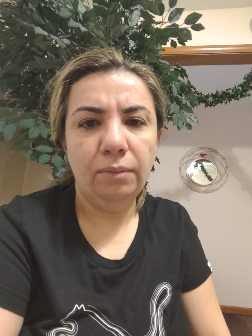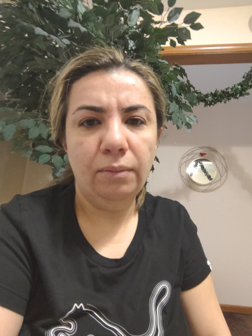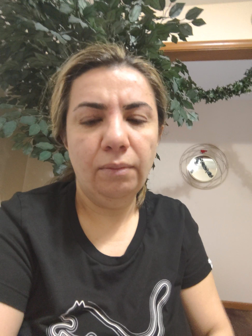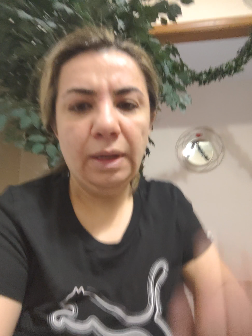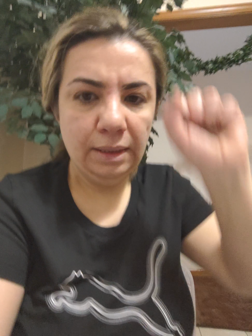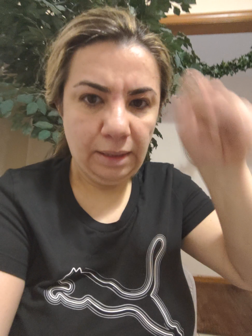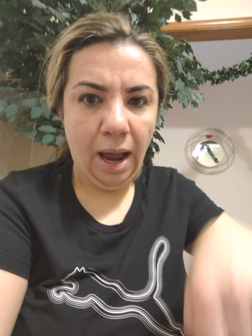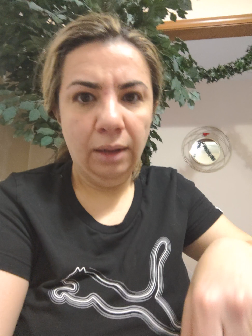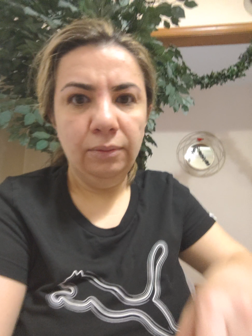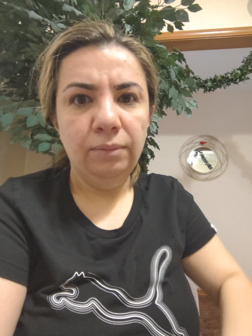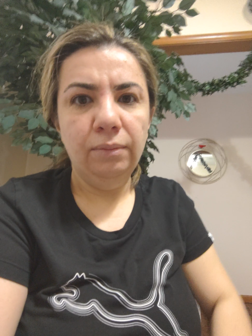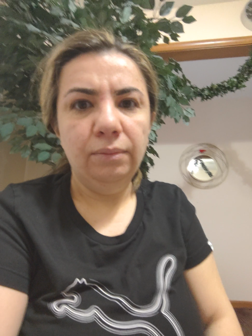can